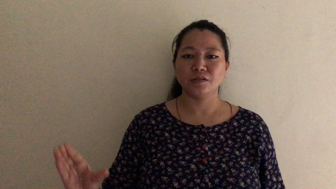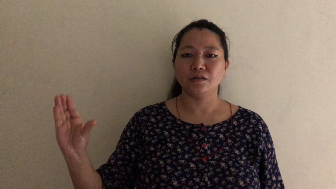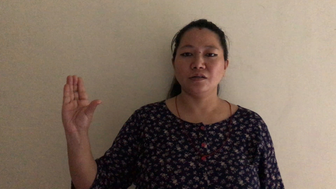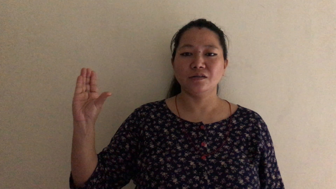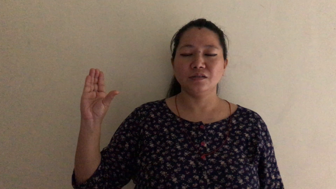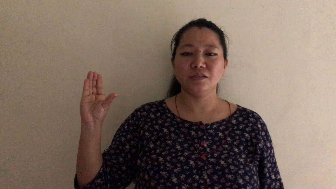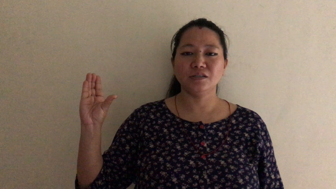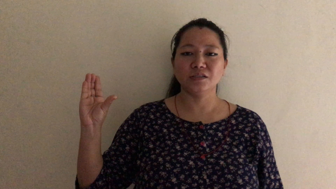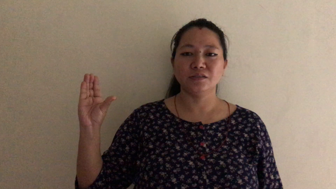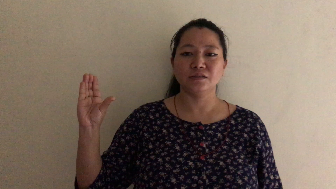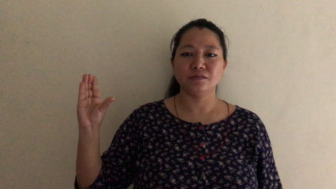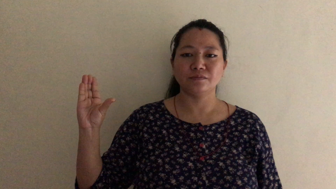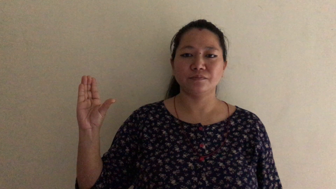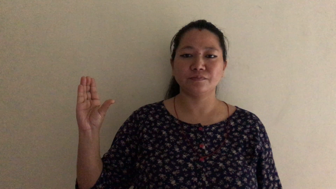य